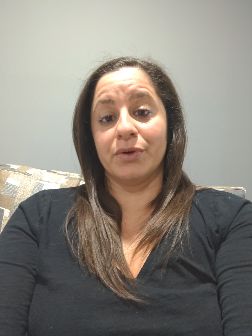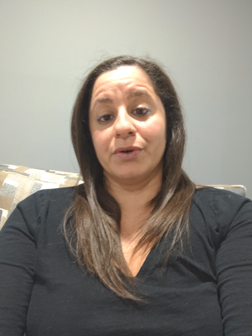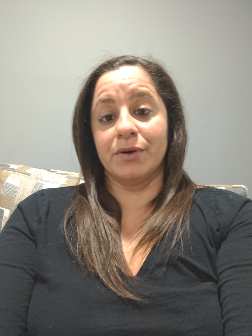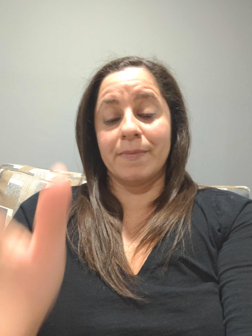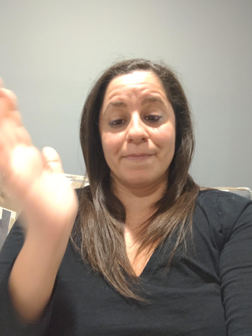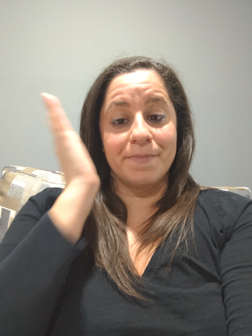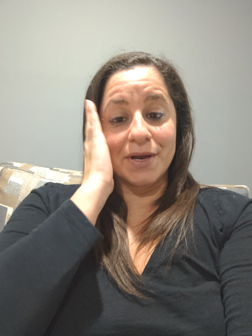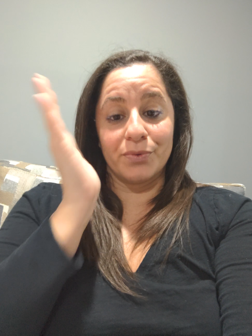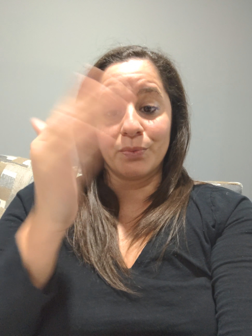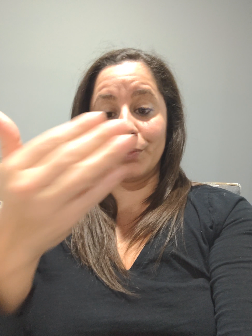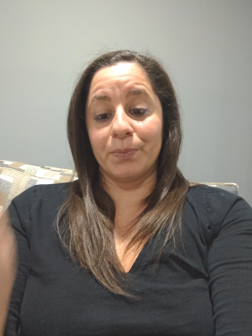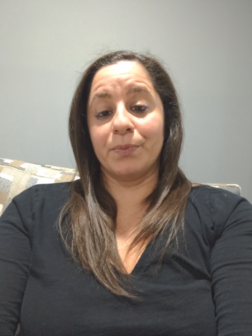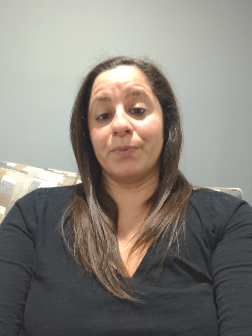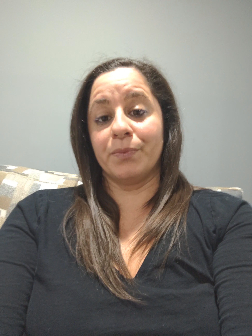bedroom